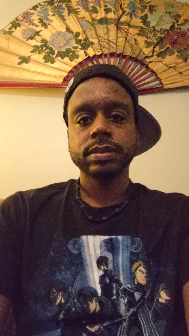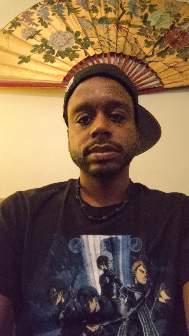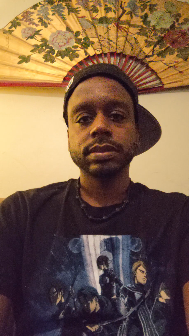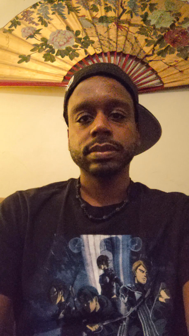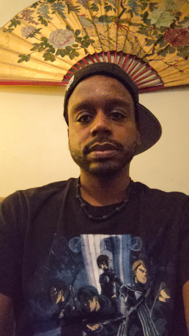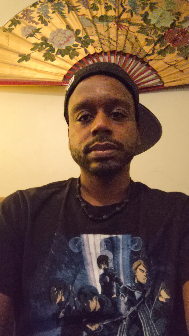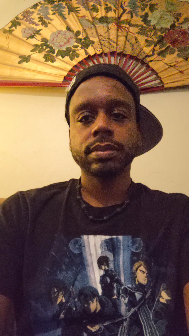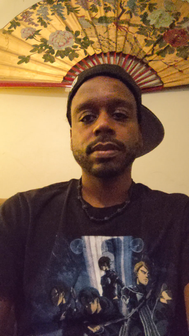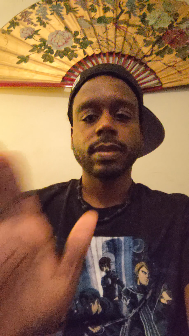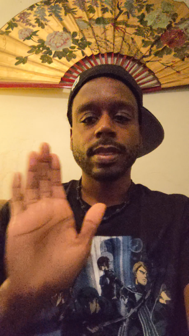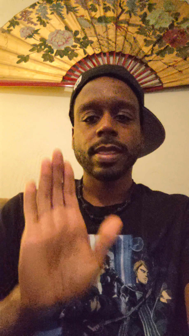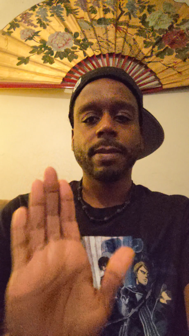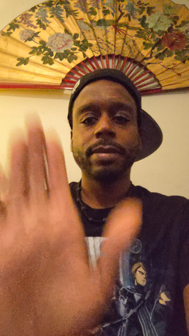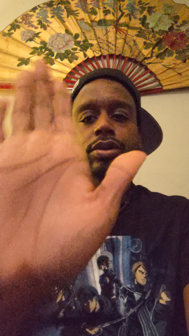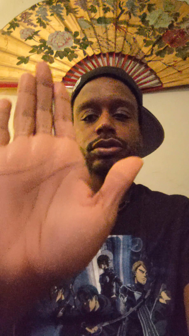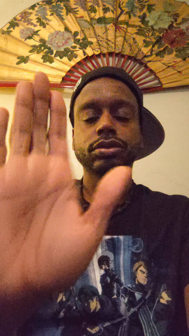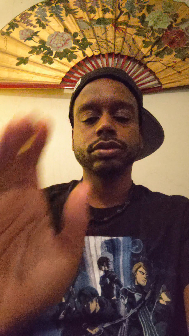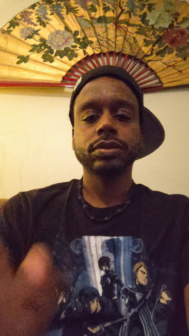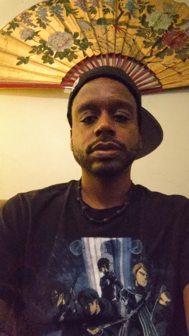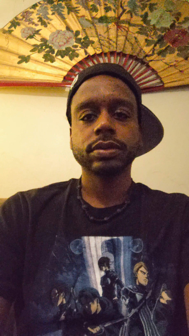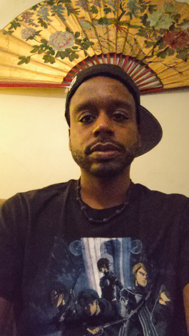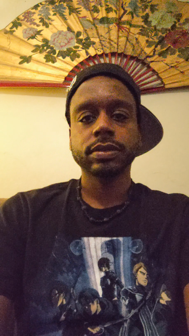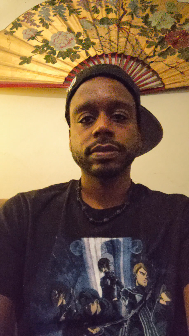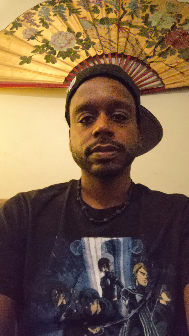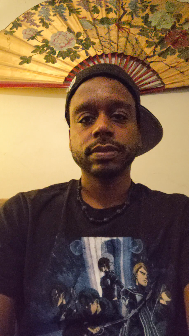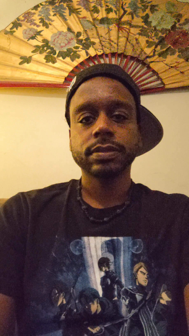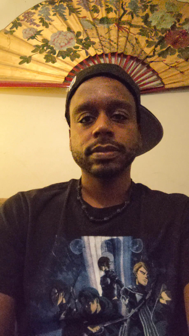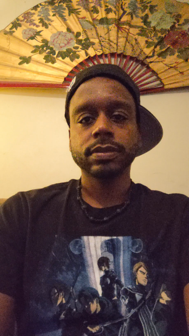push